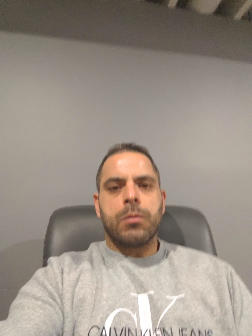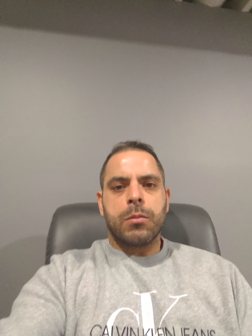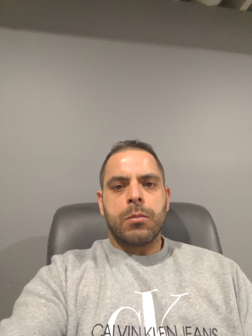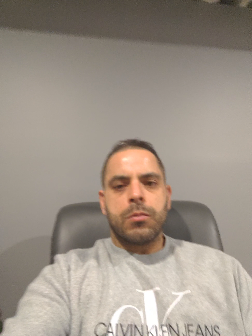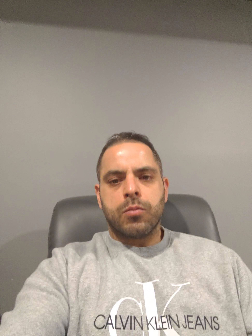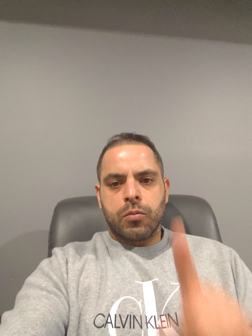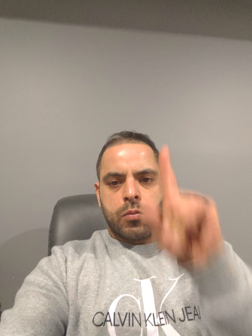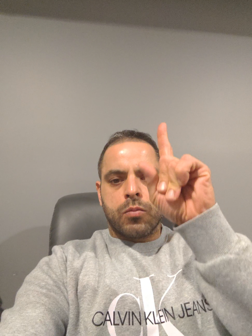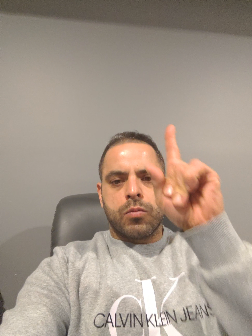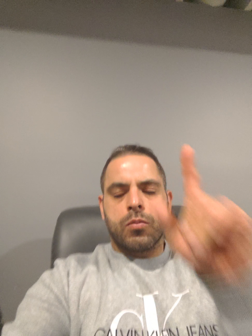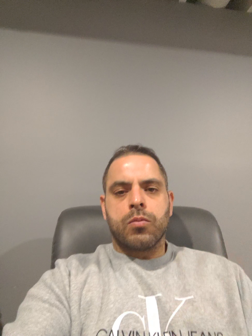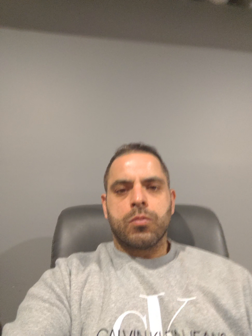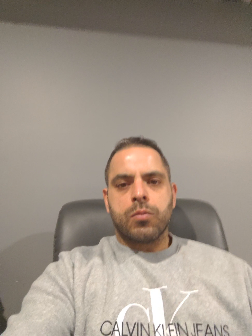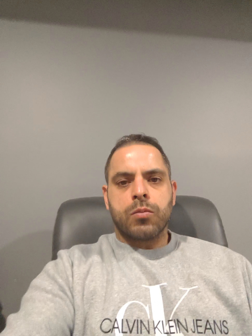up